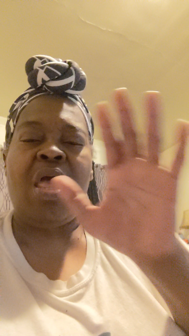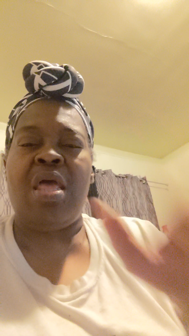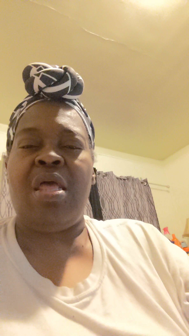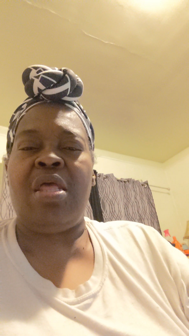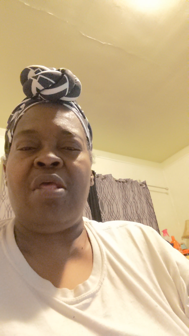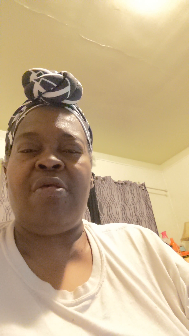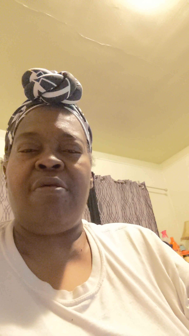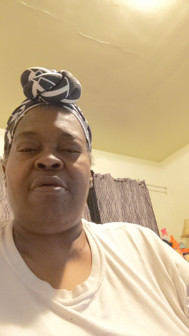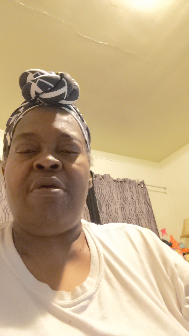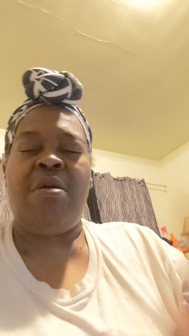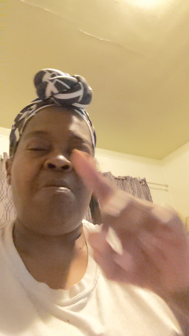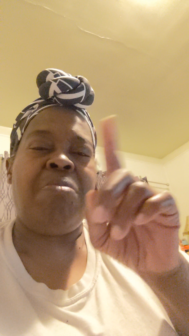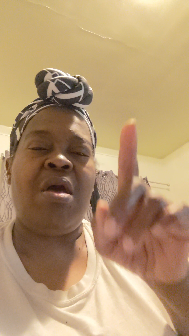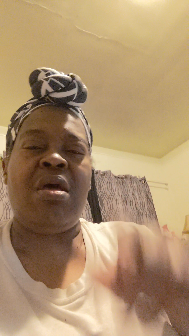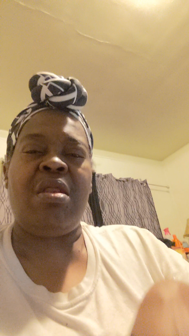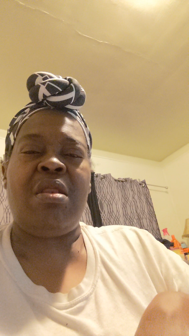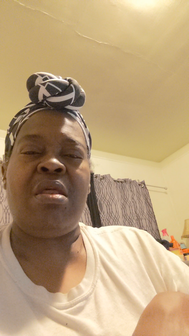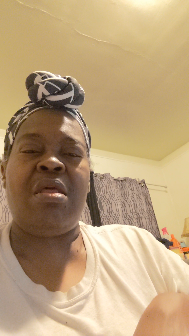but